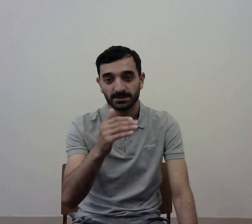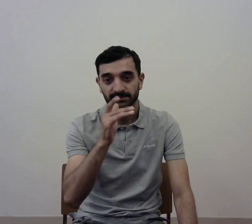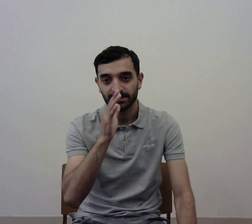vaxt